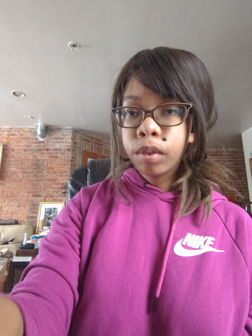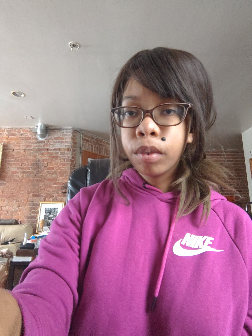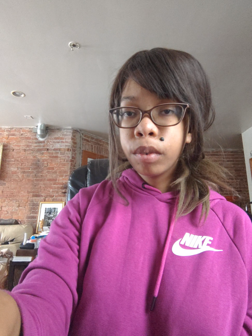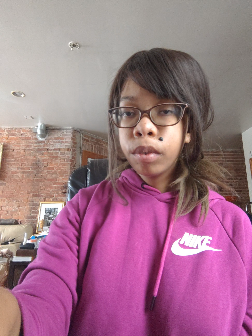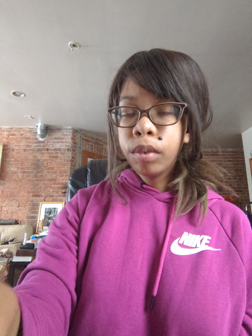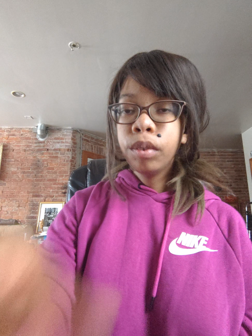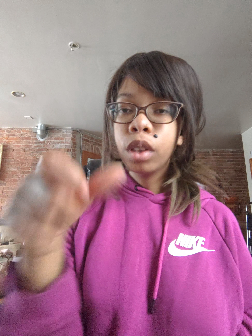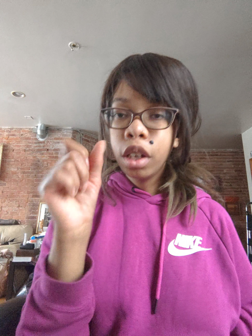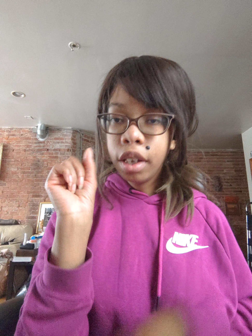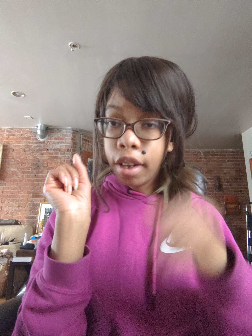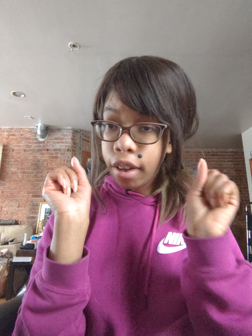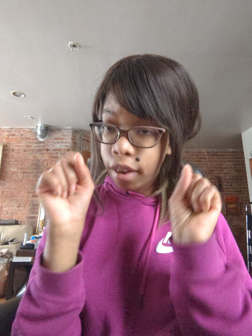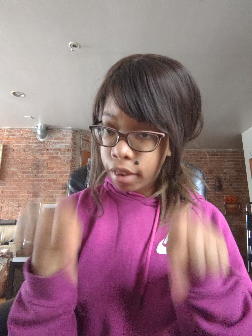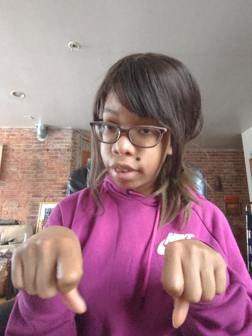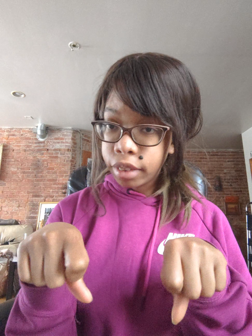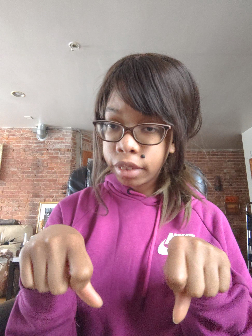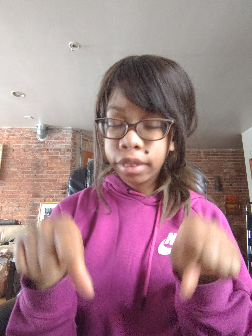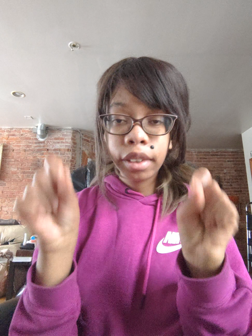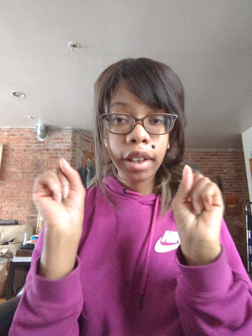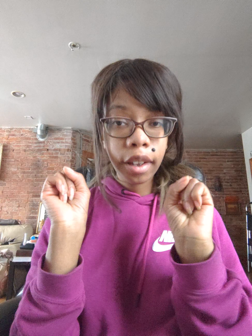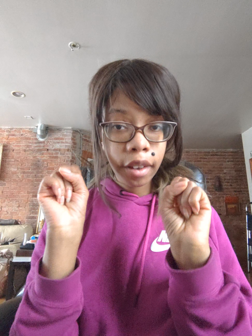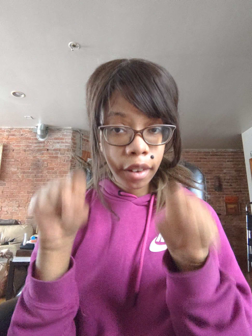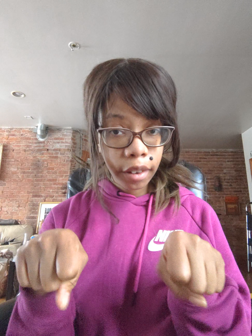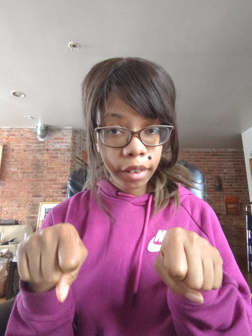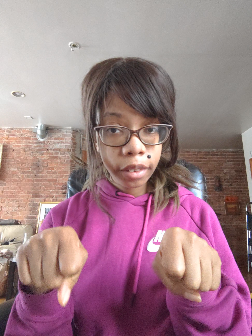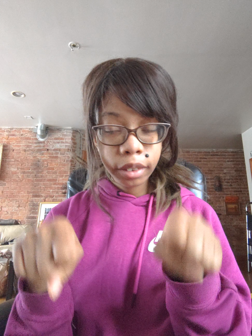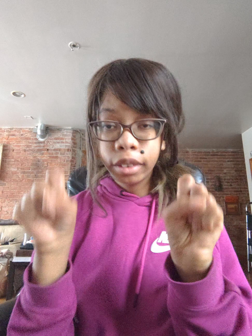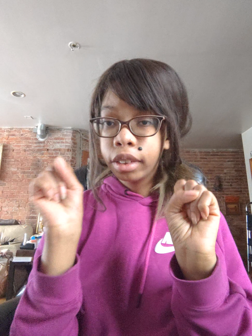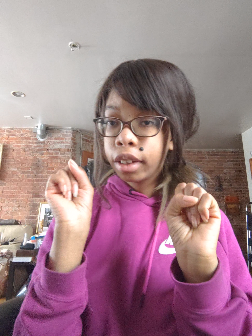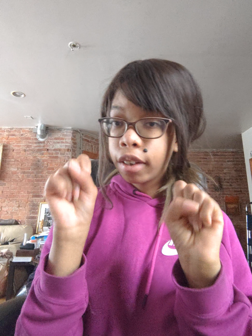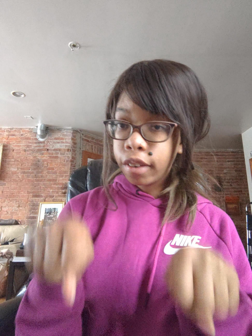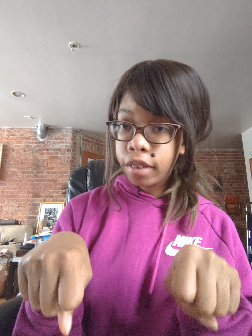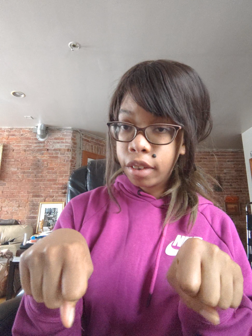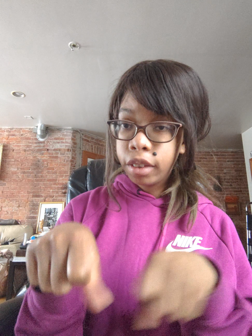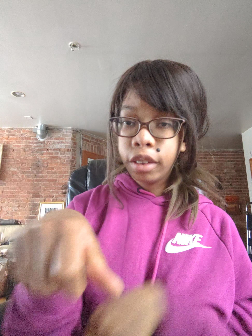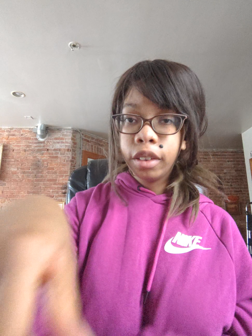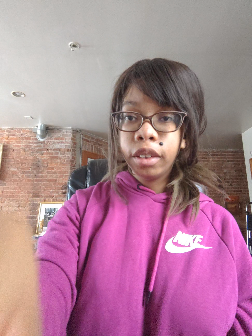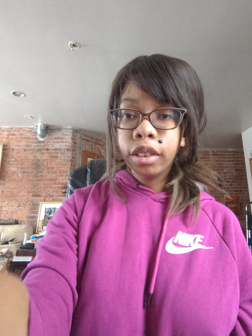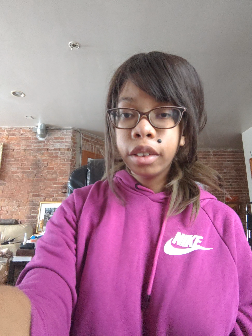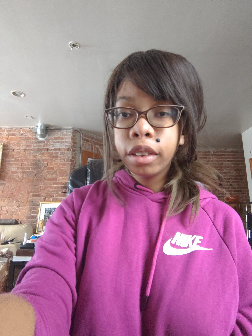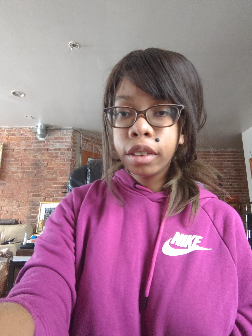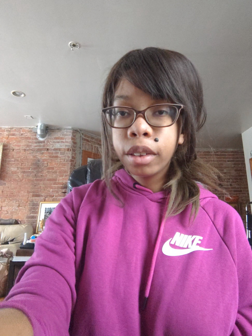can